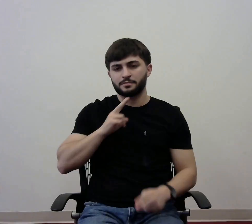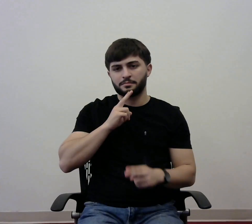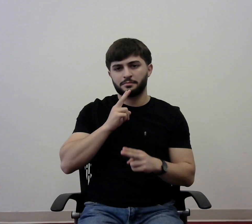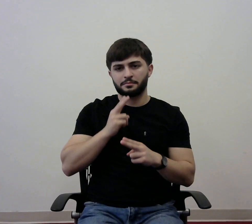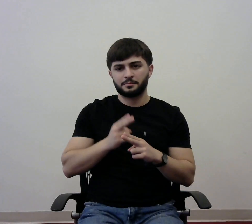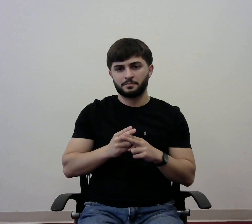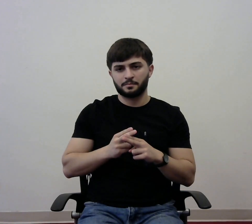bacı